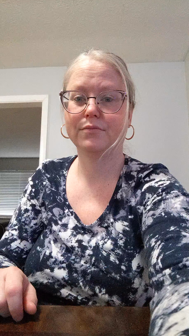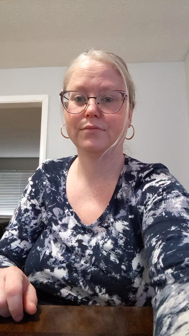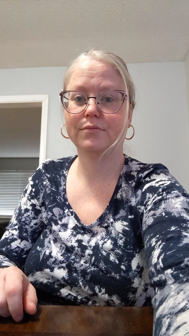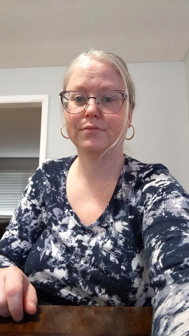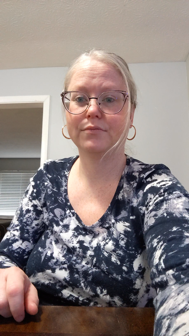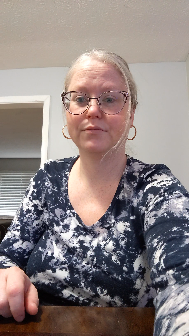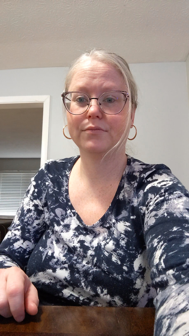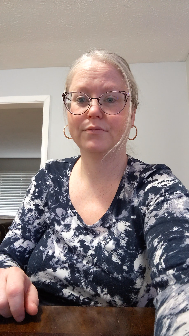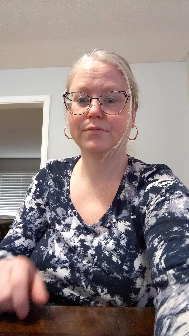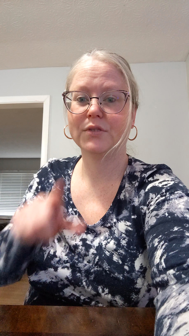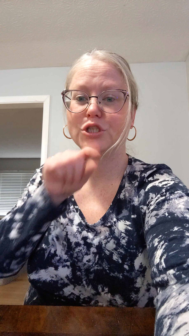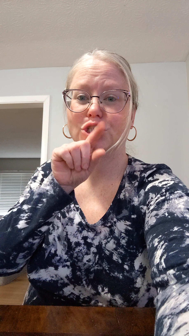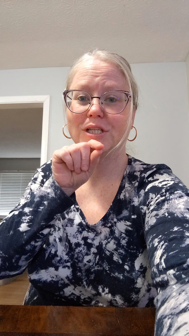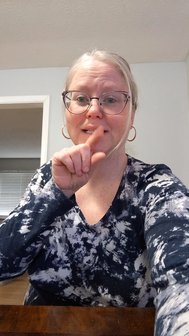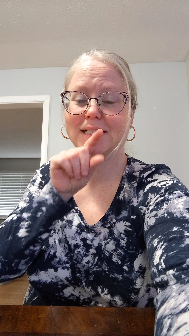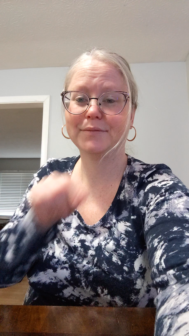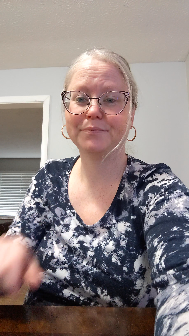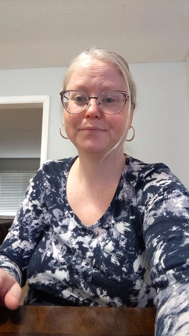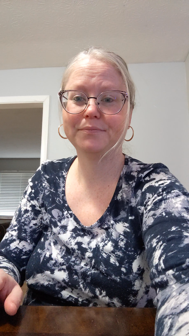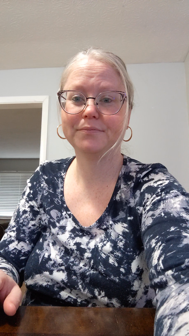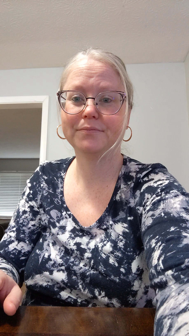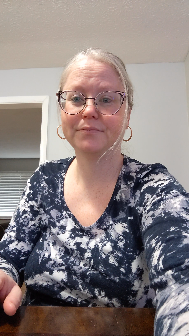chicken